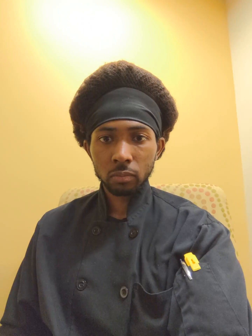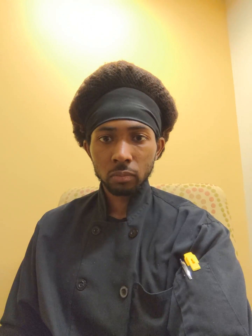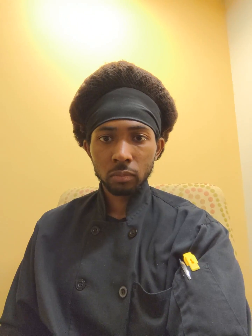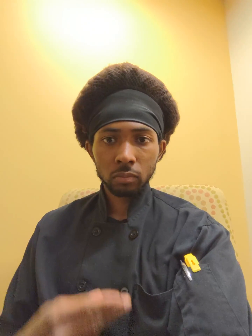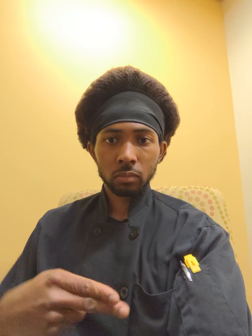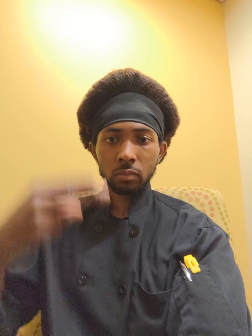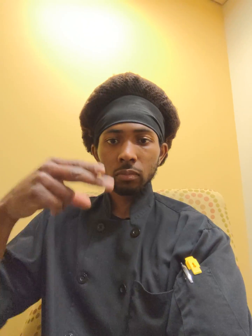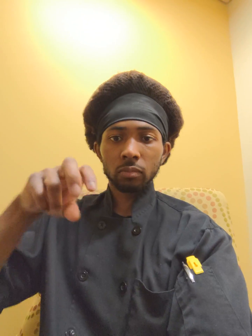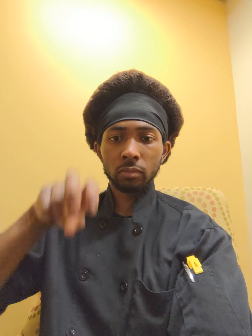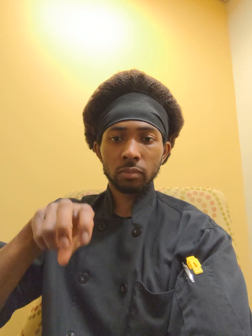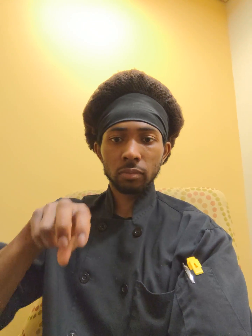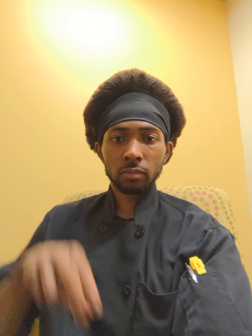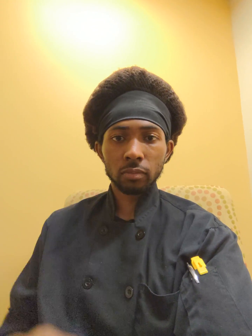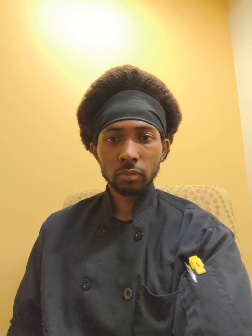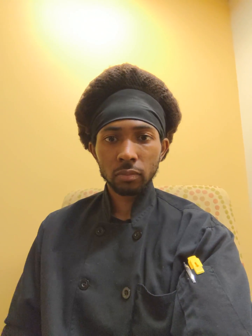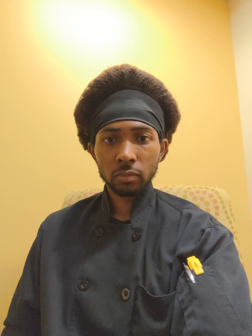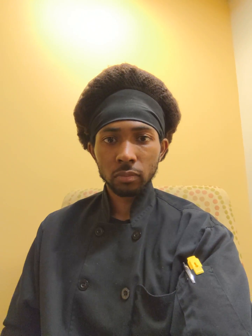high chair